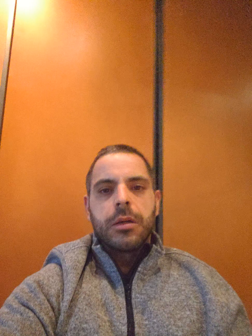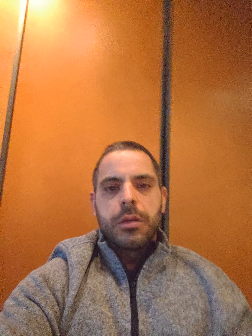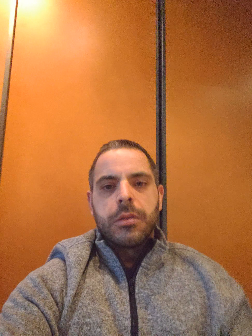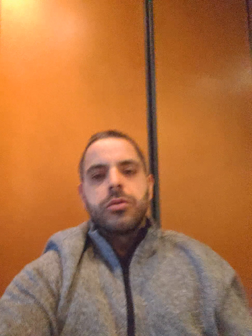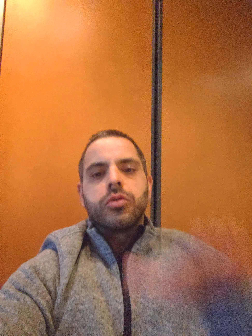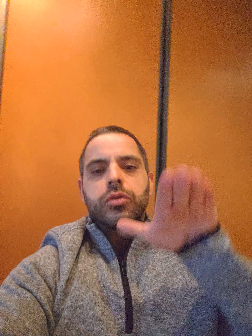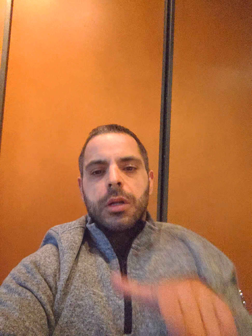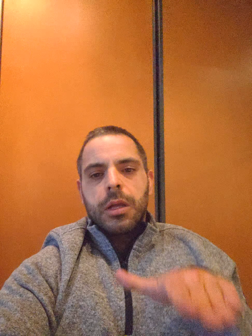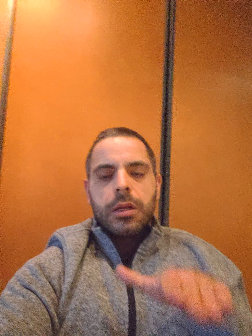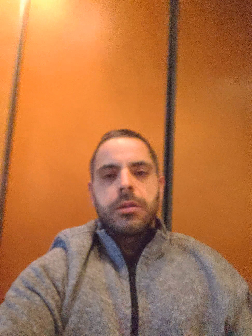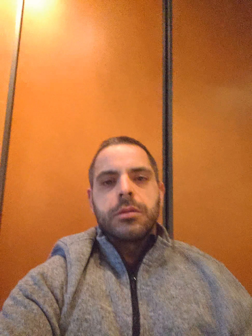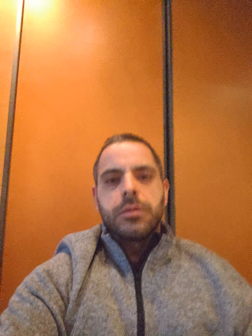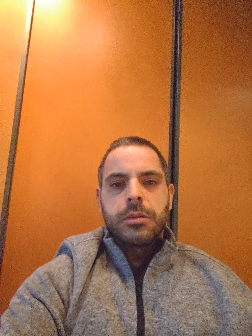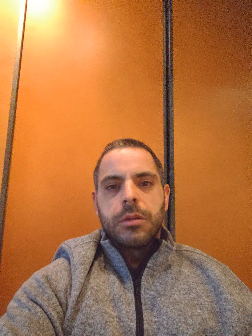child